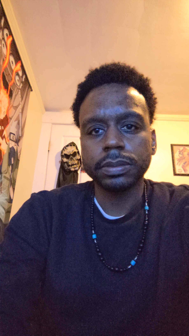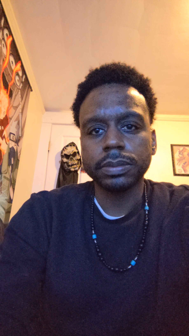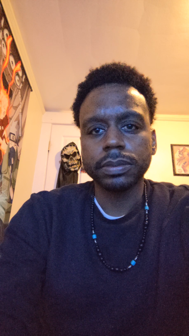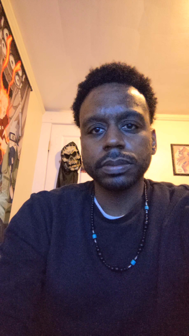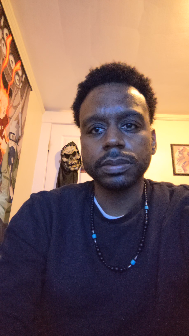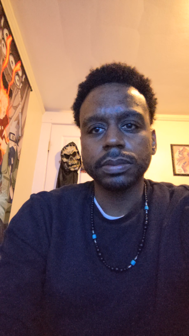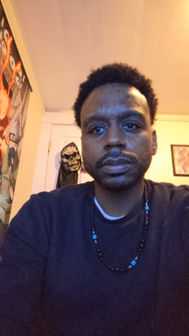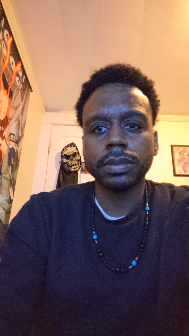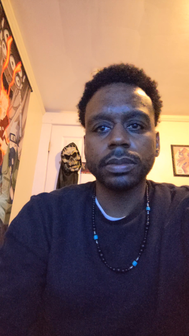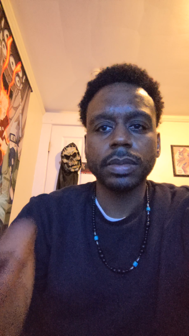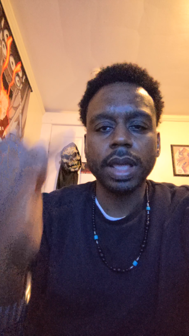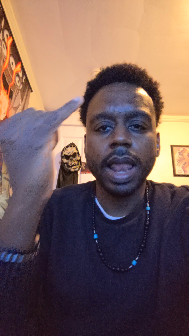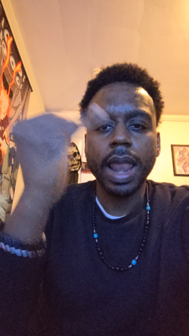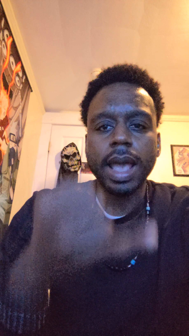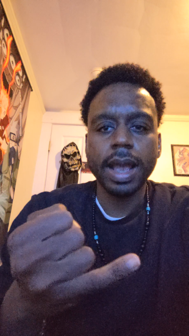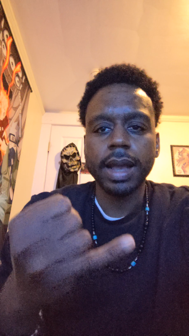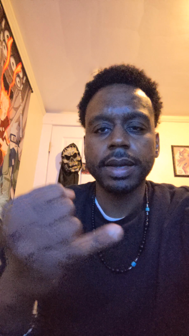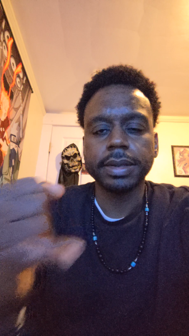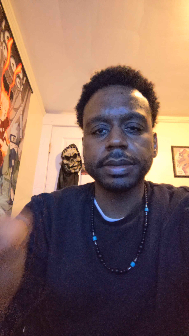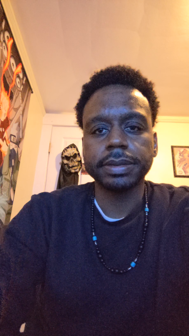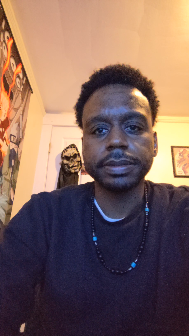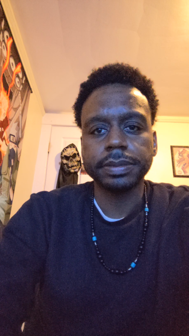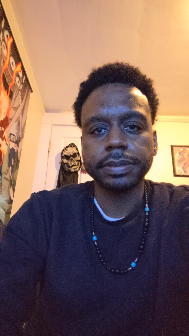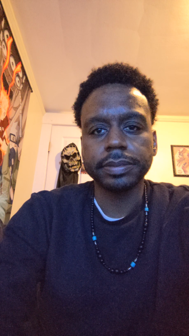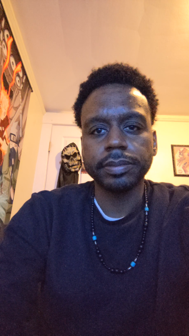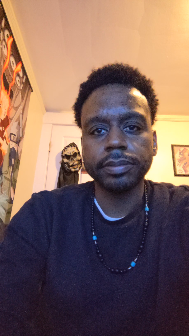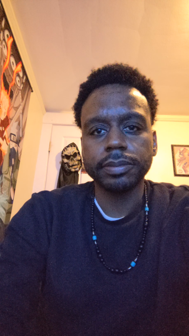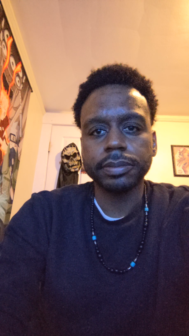last